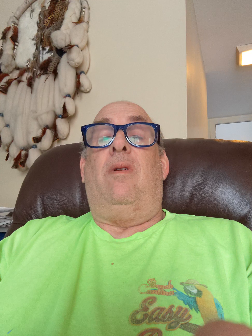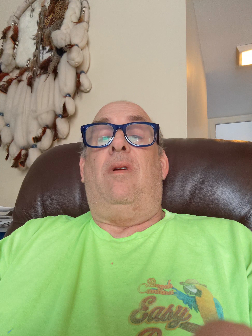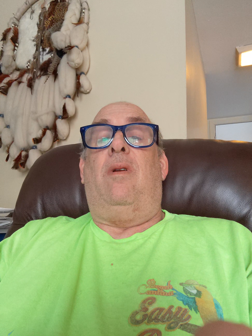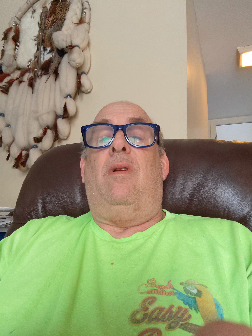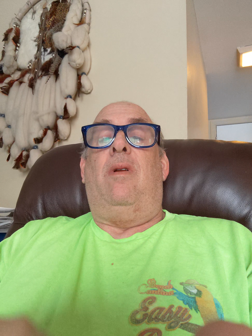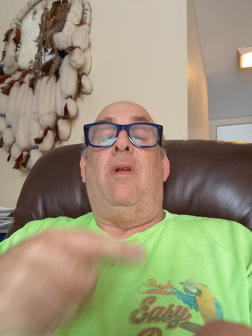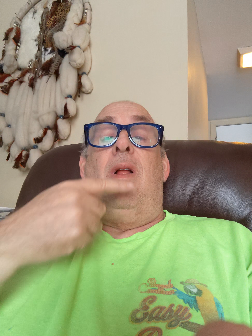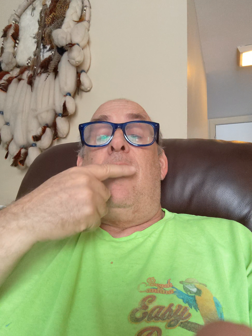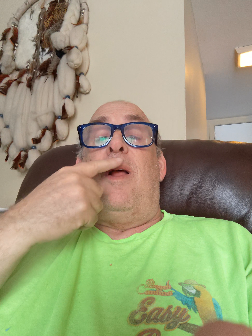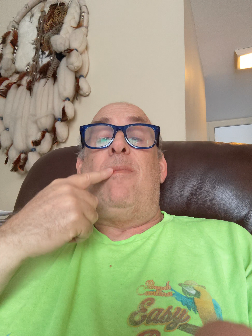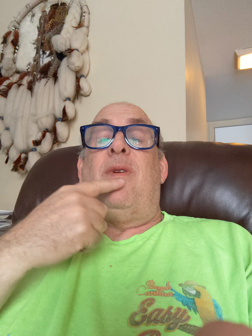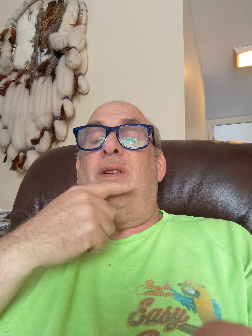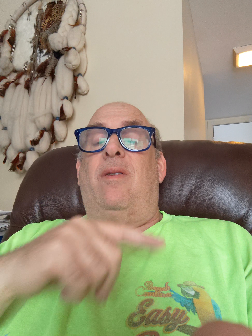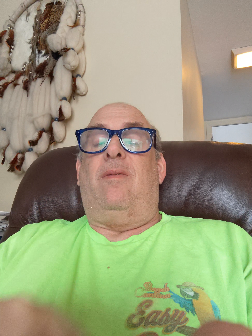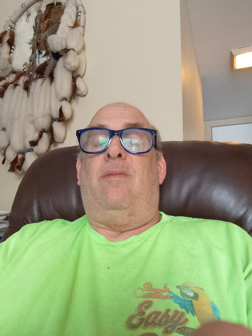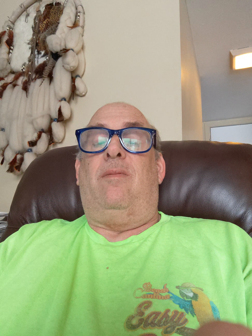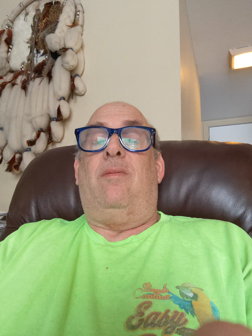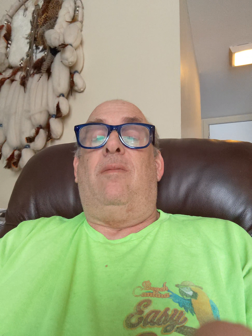lips